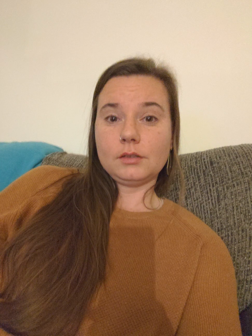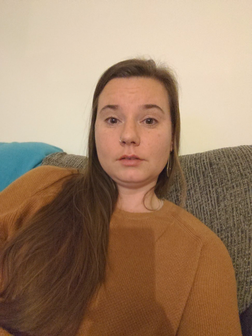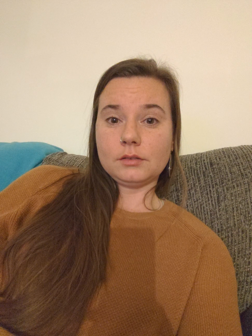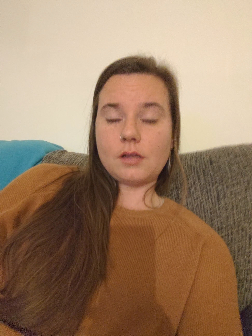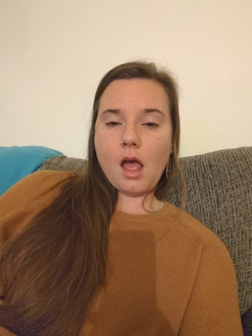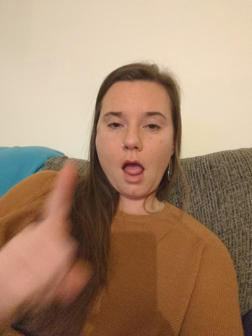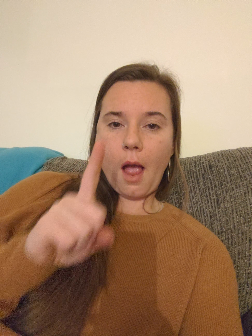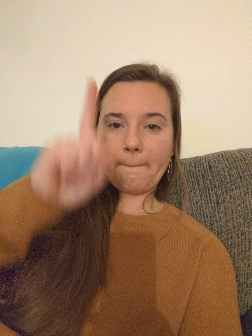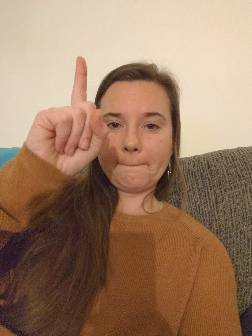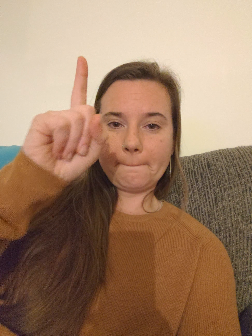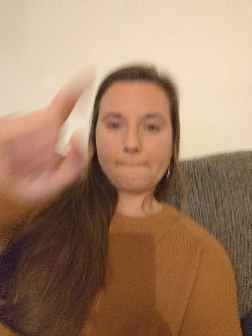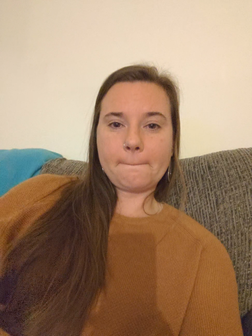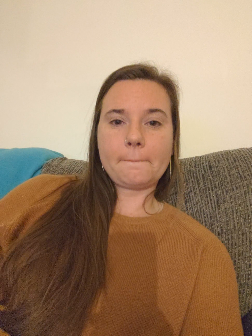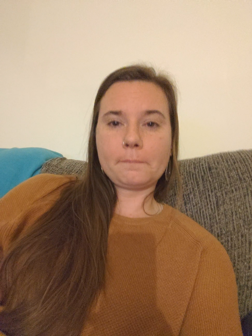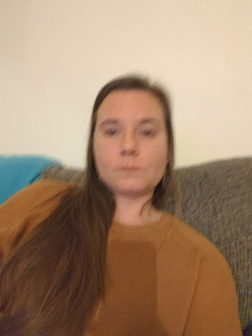up